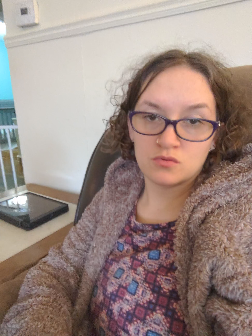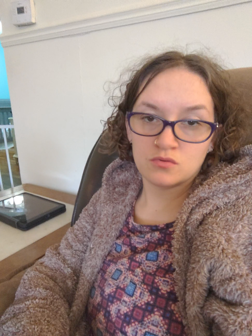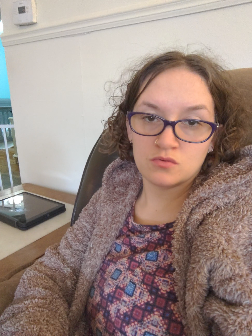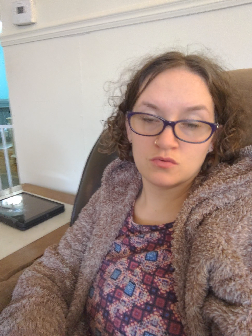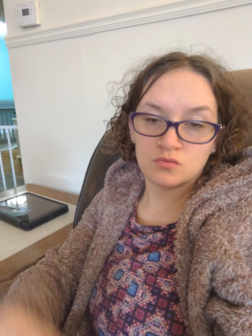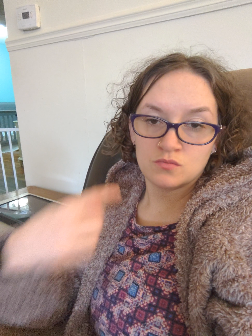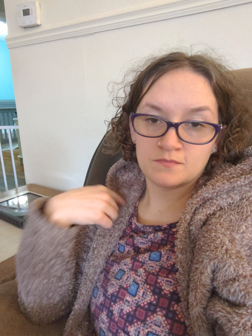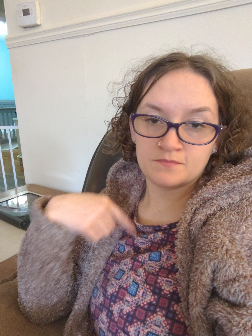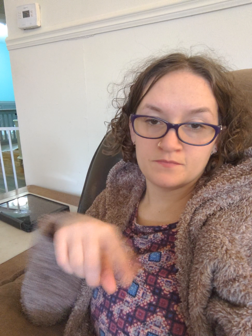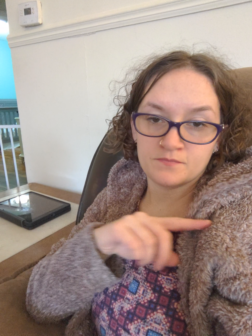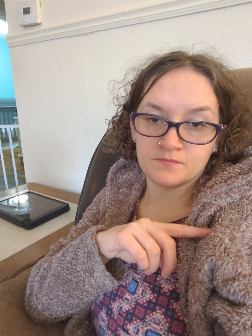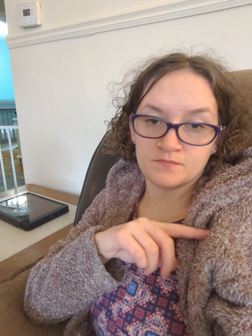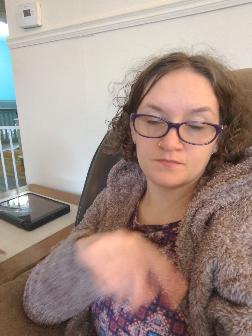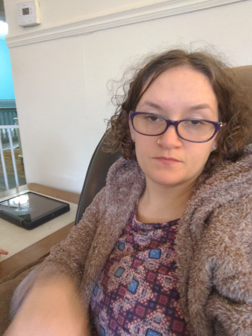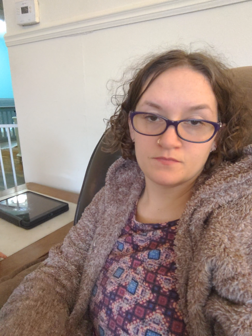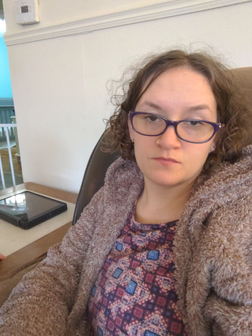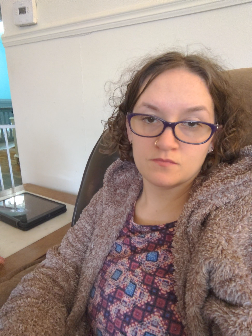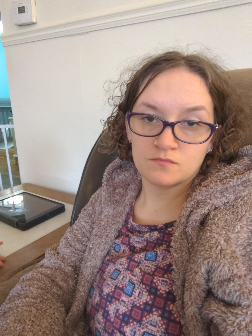we